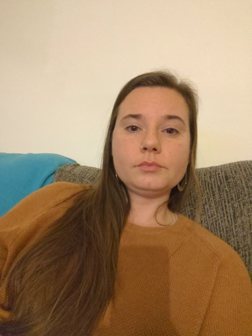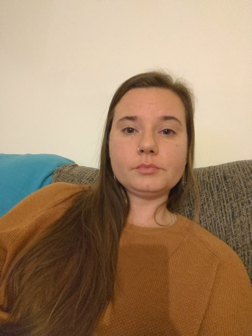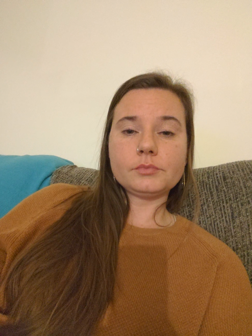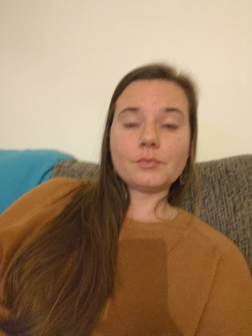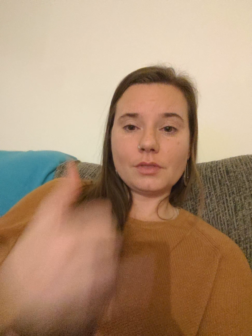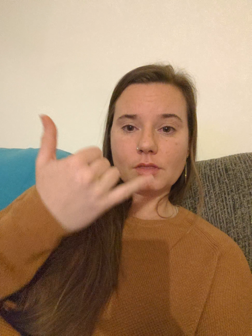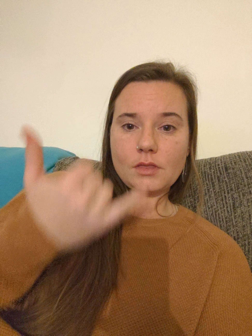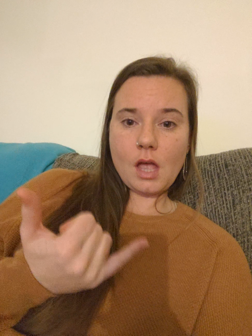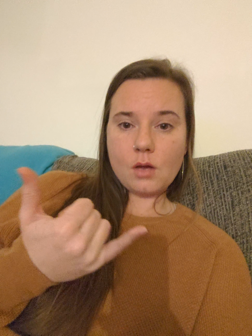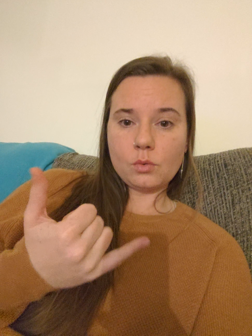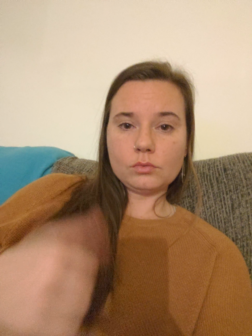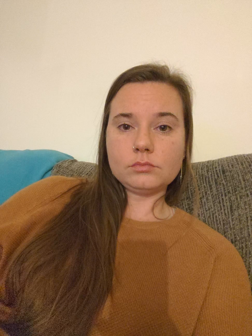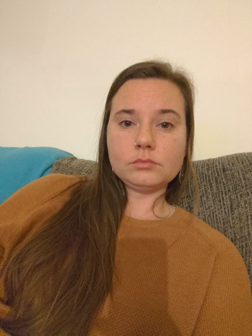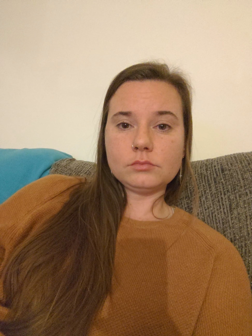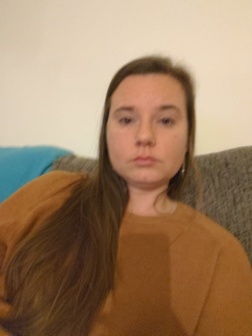now